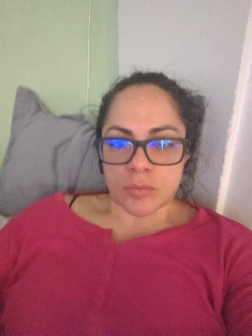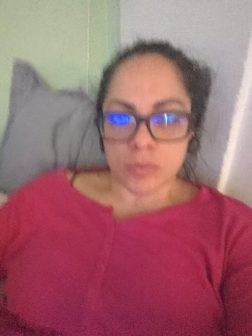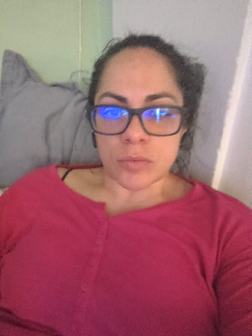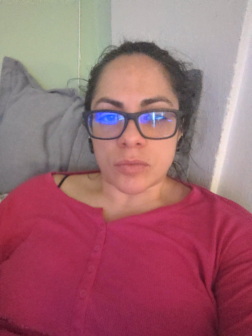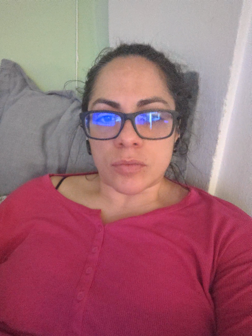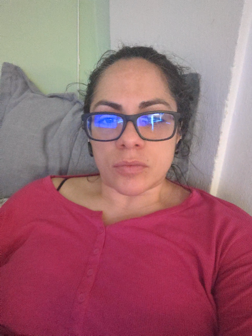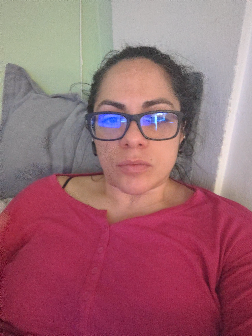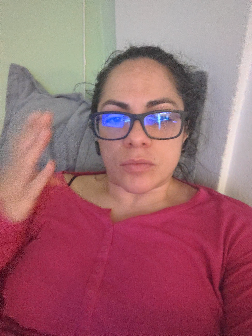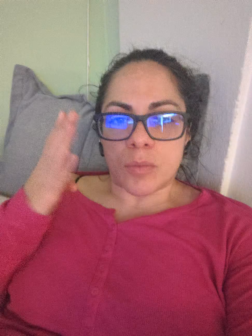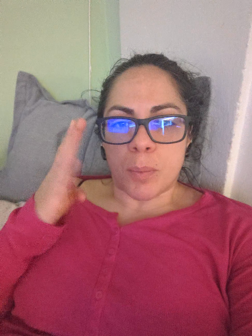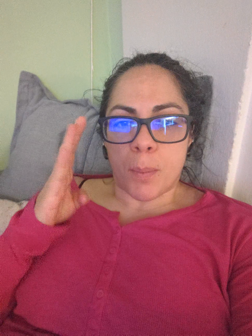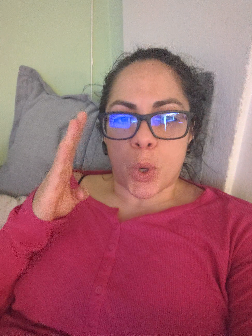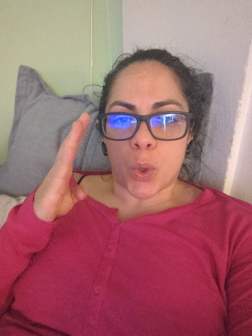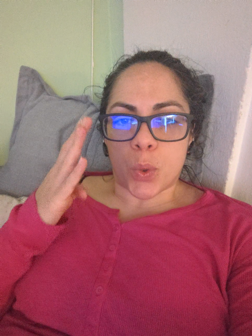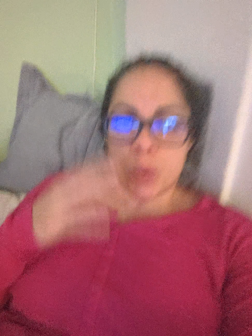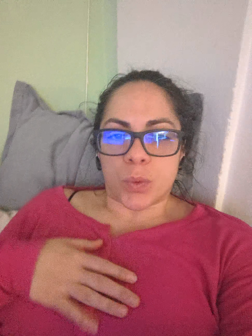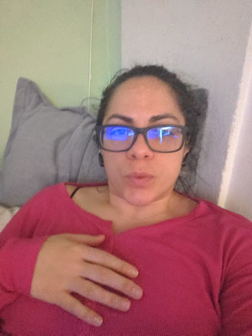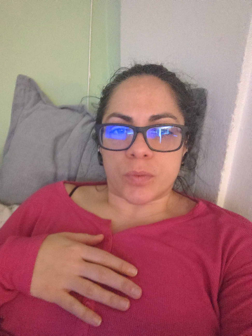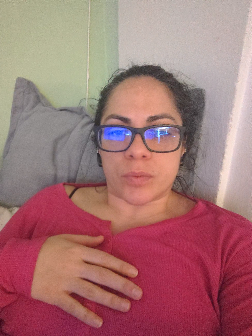blue